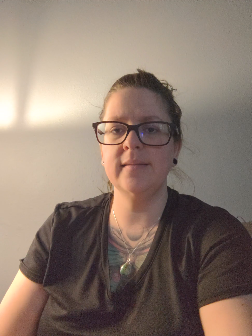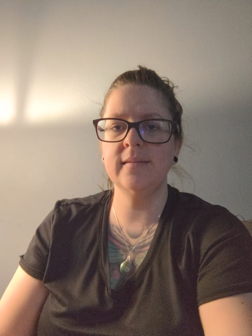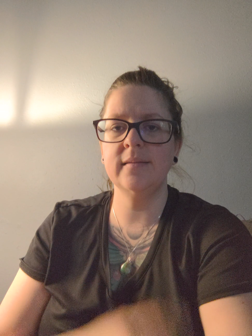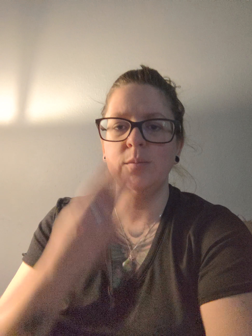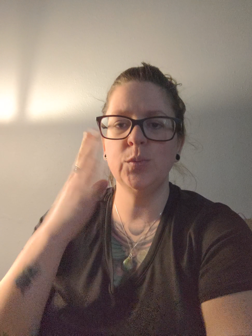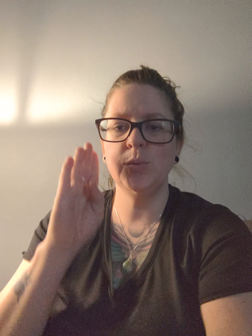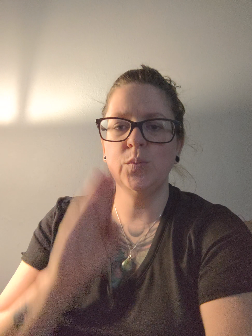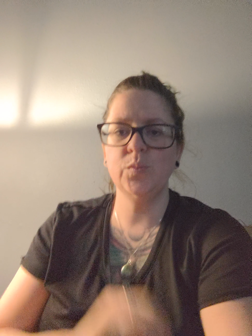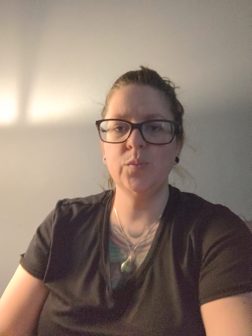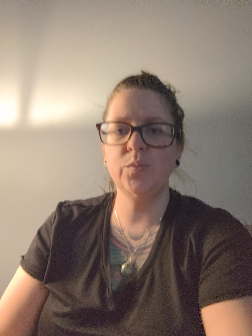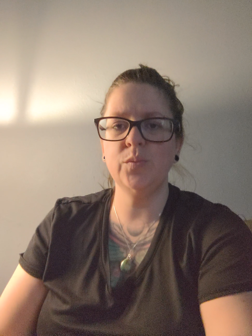blue